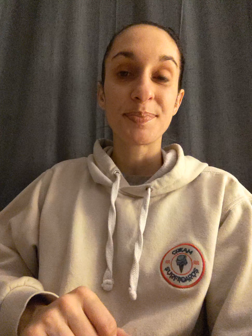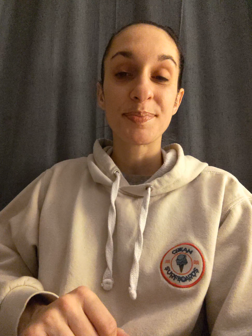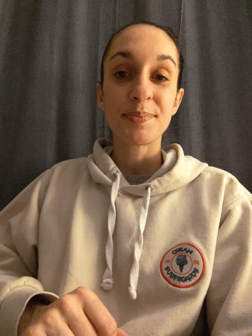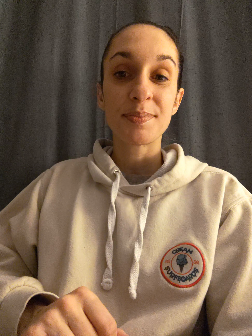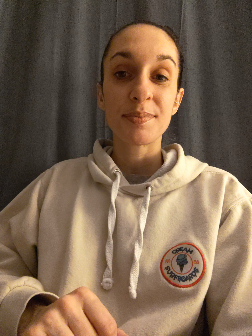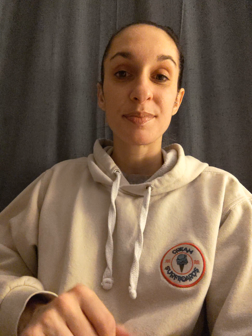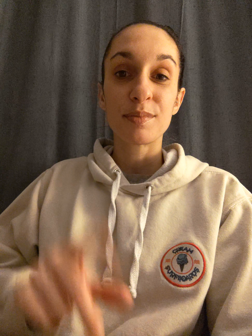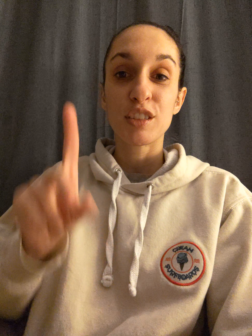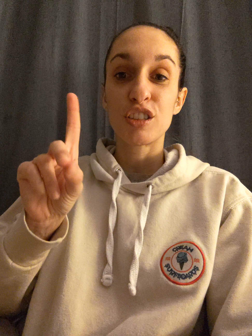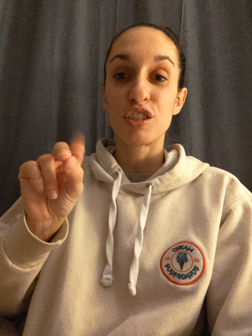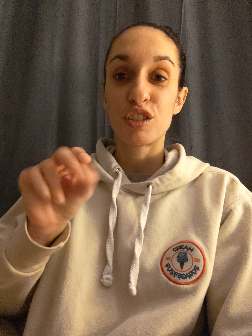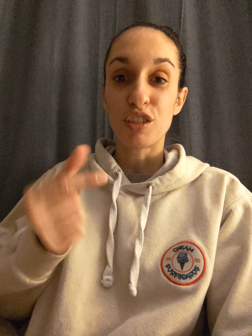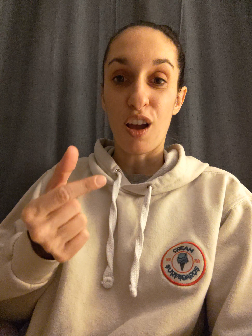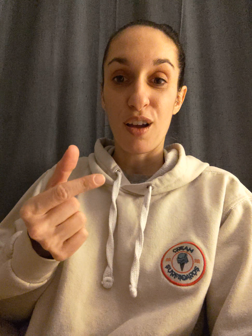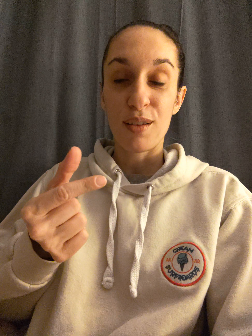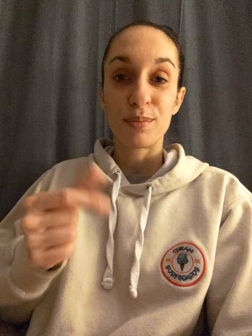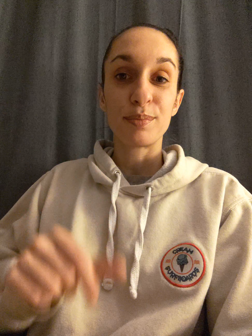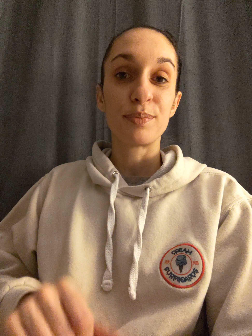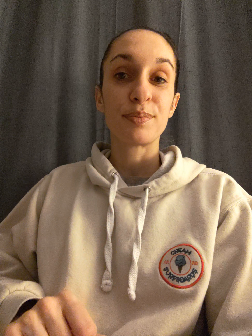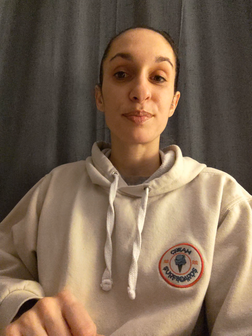dog